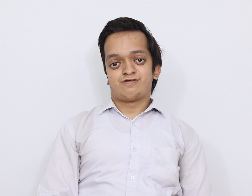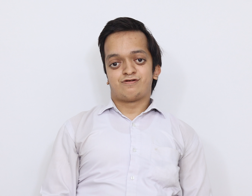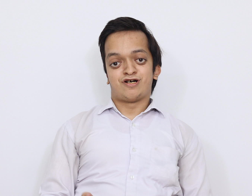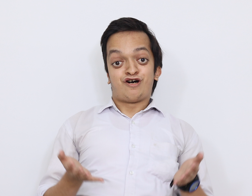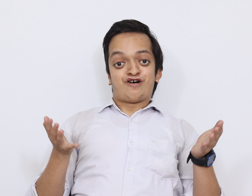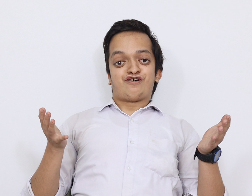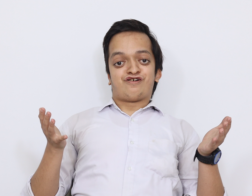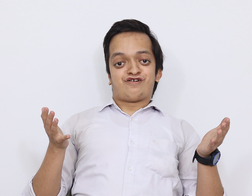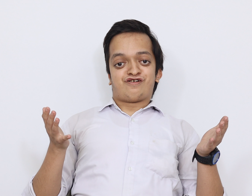surprise